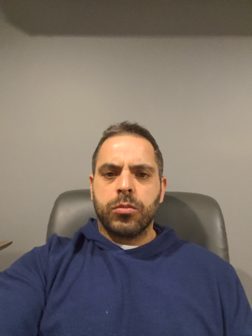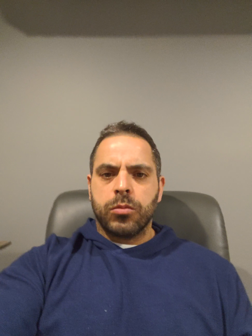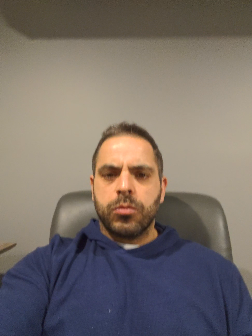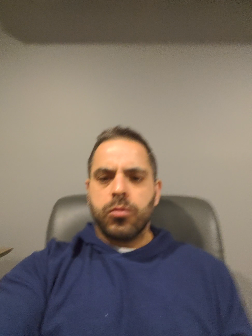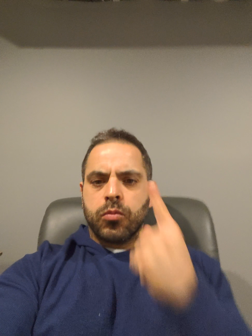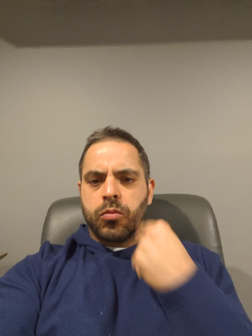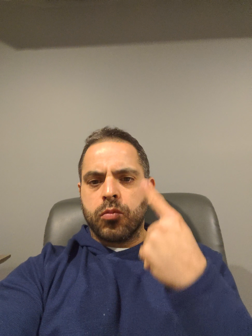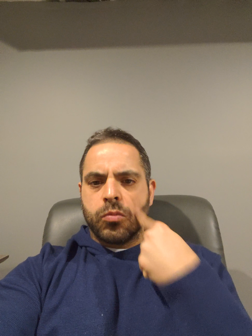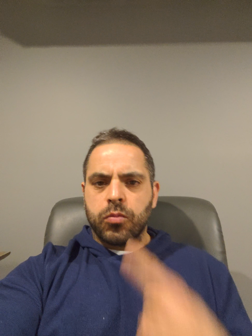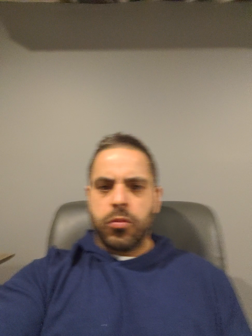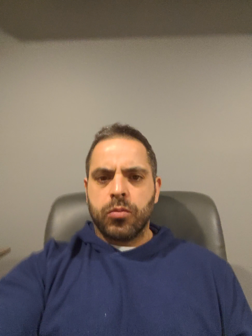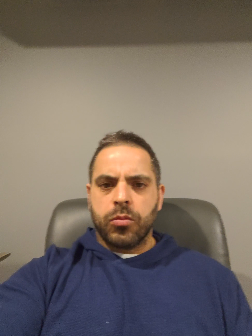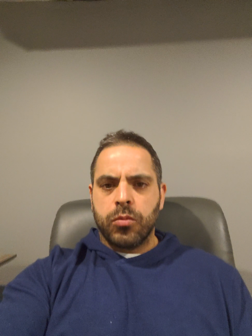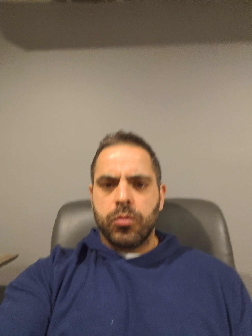cry